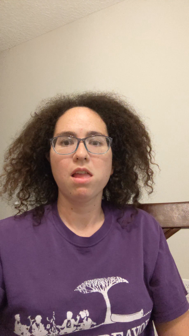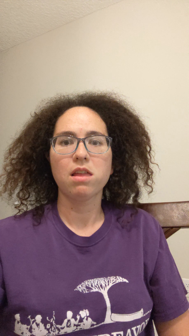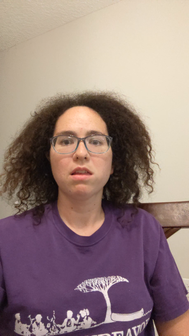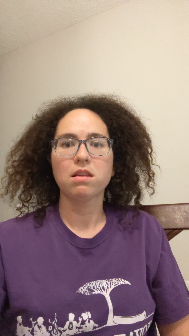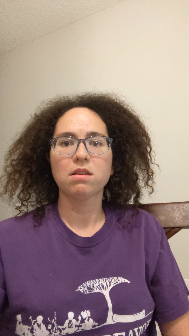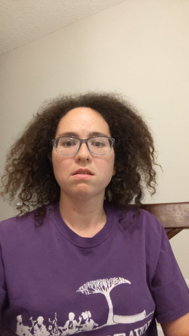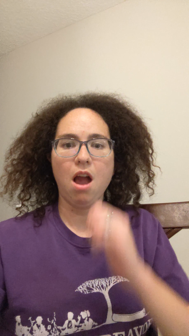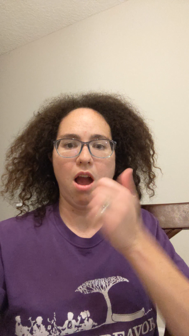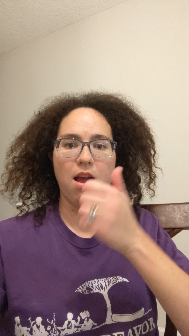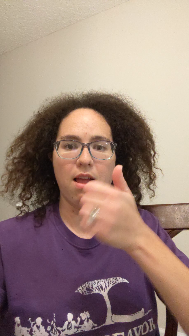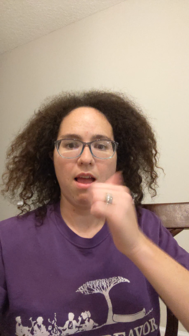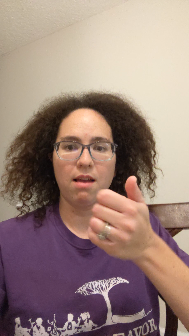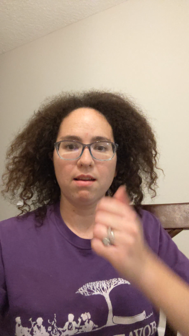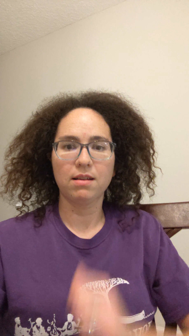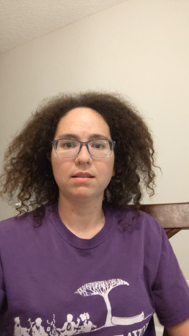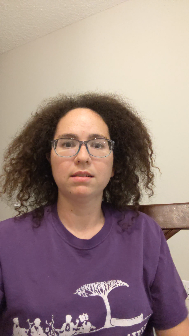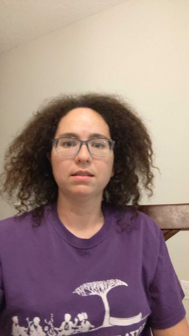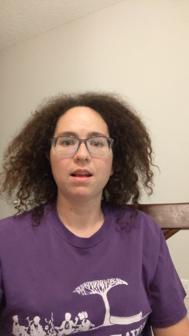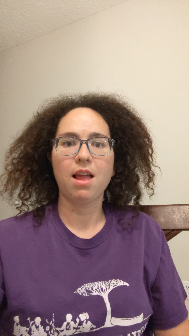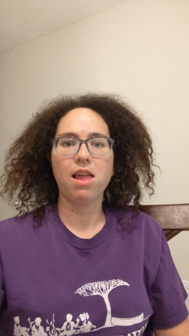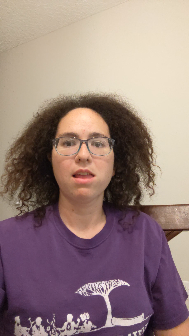how